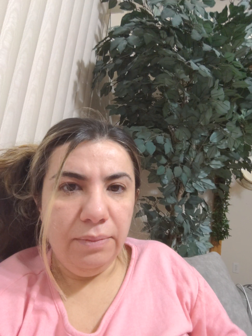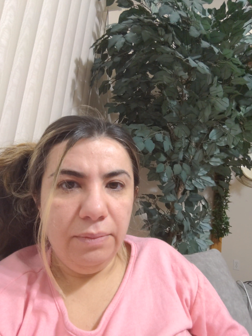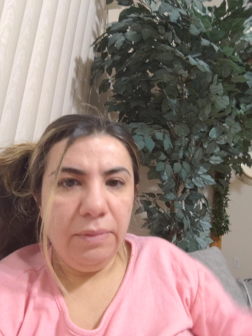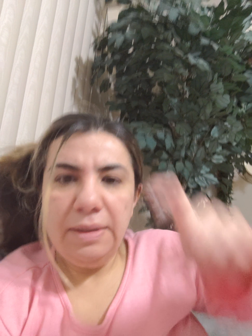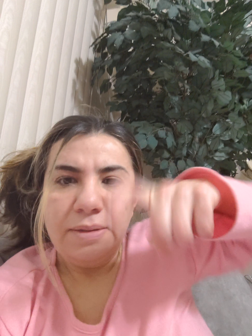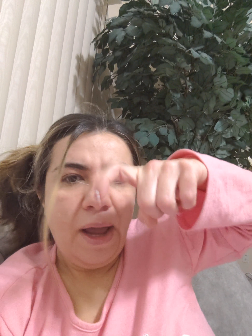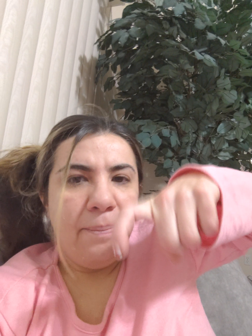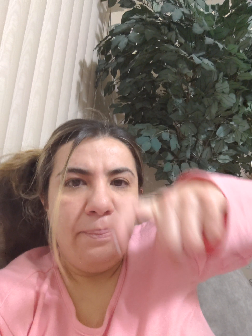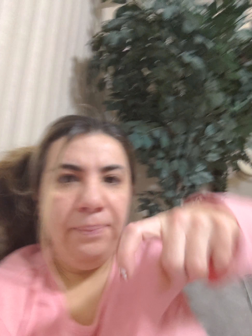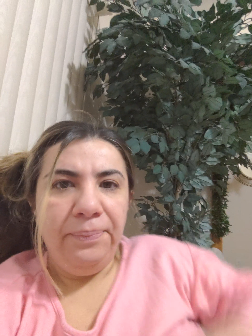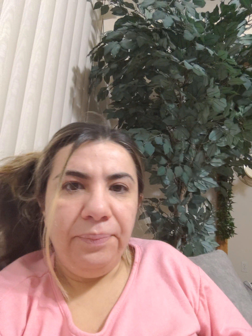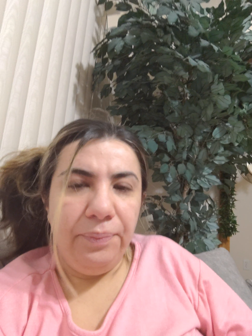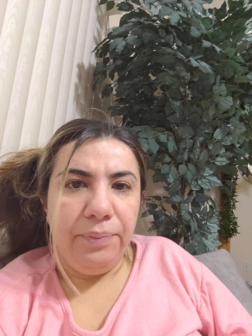time